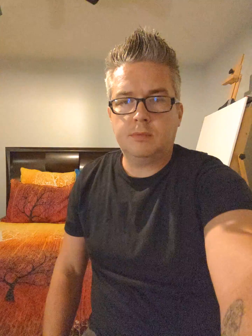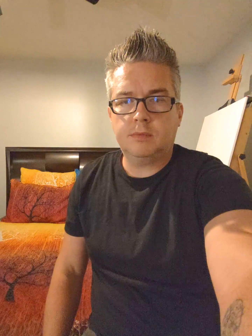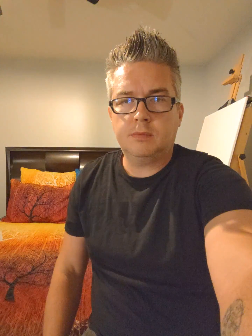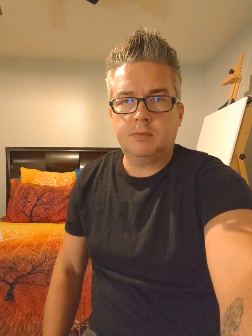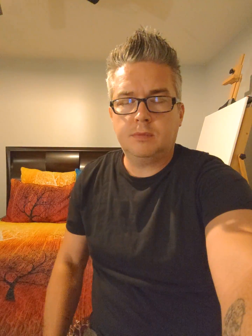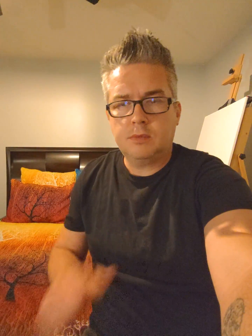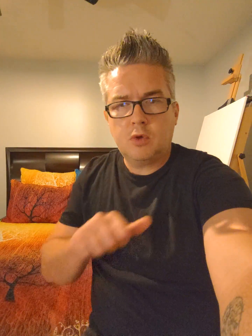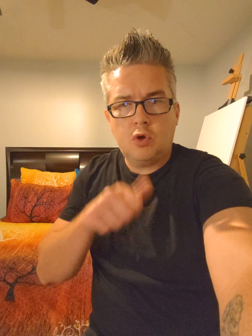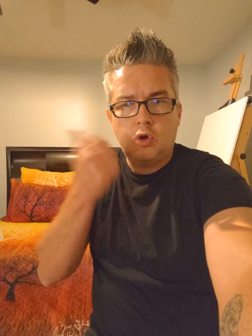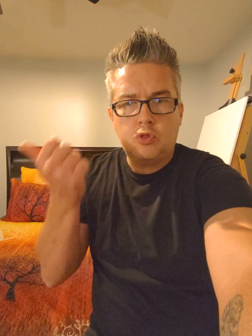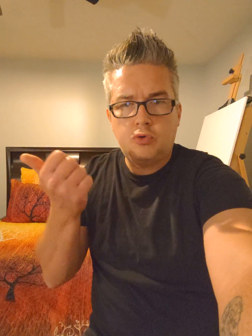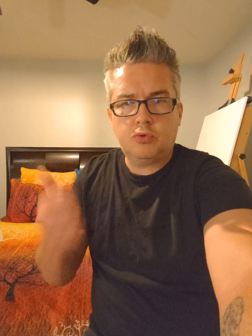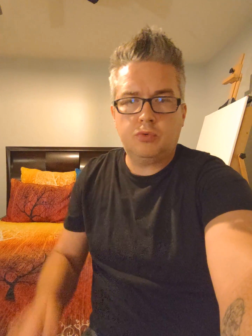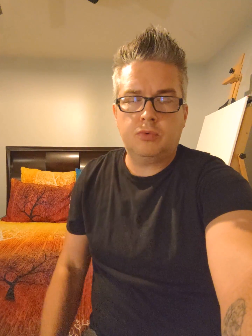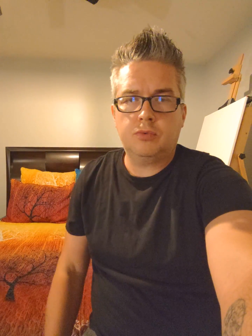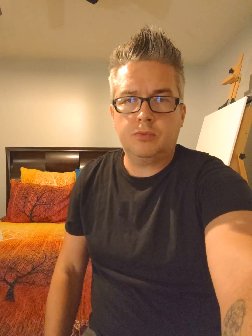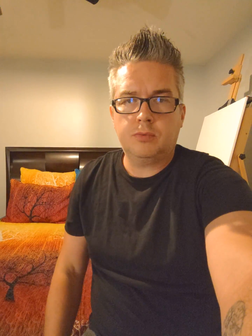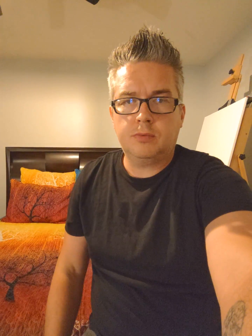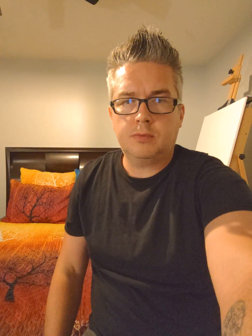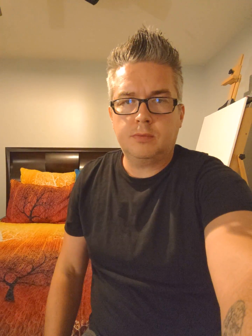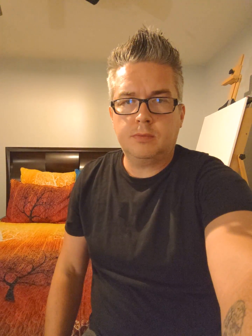other